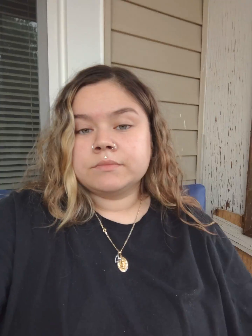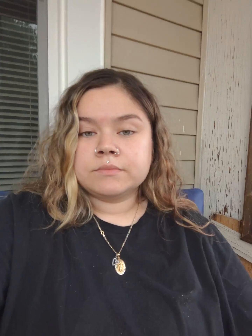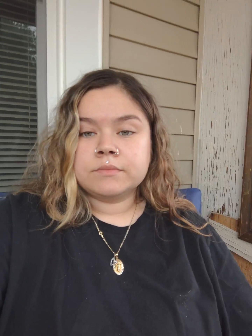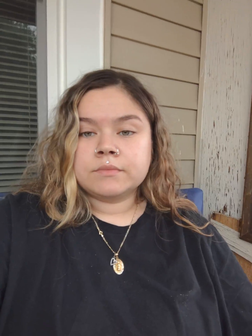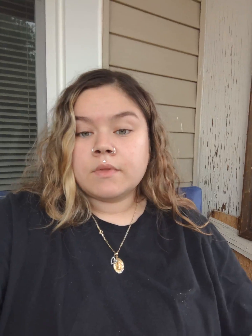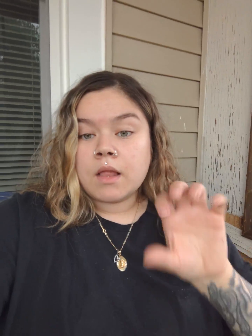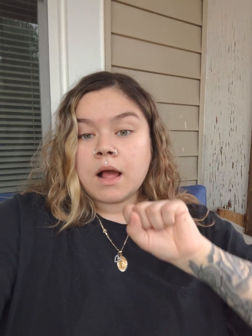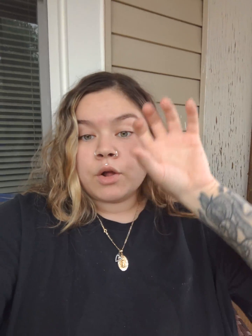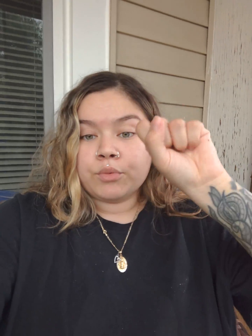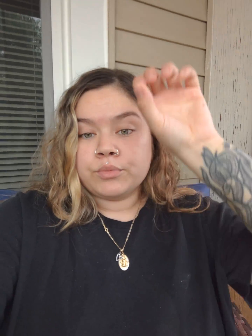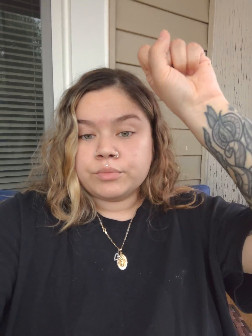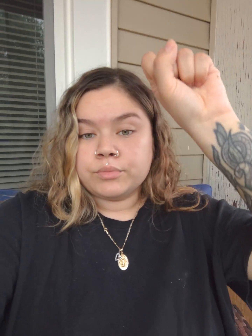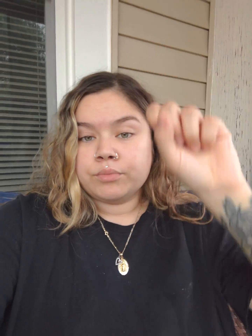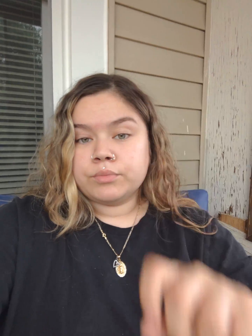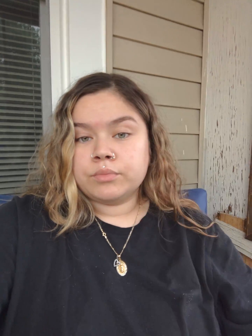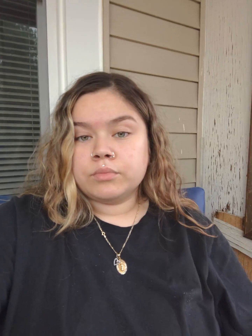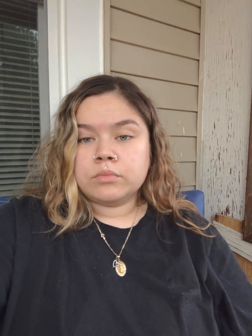ladder